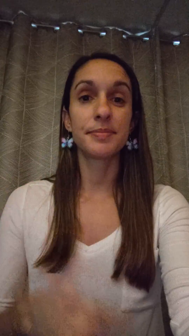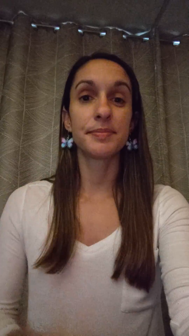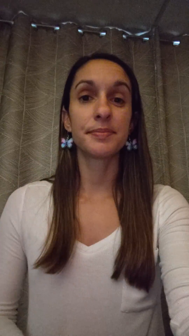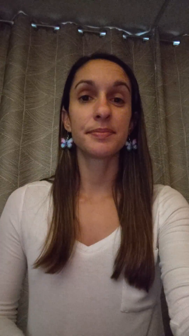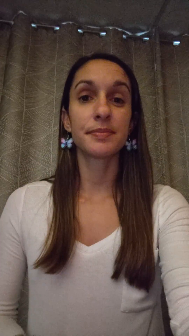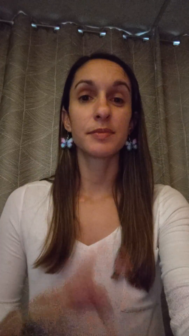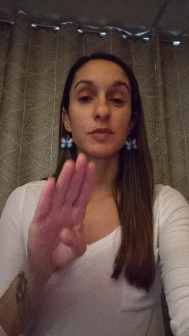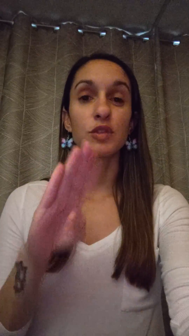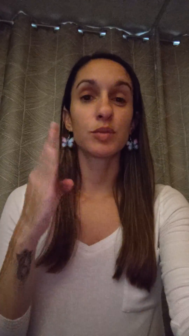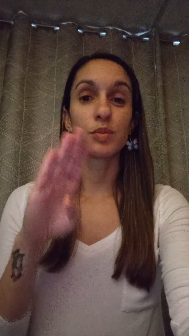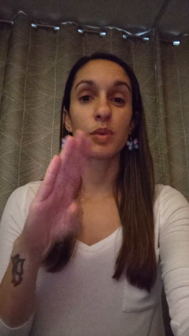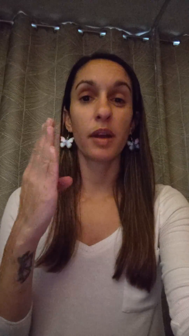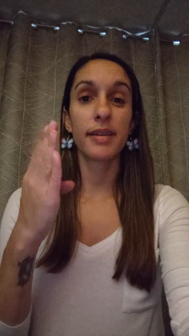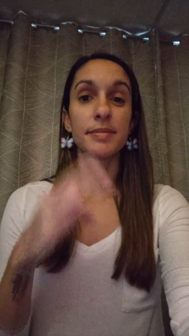door